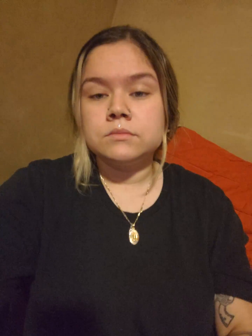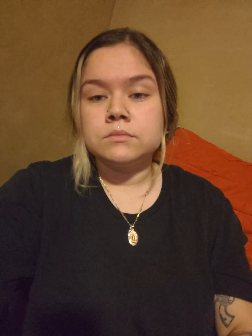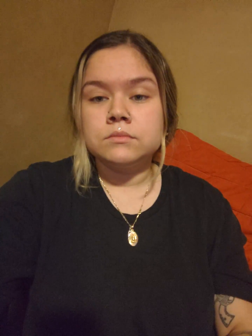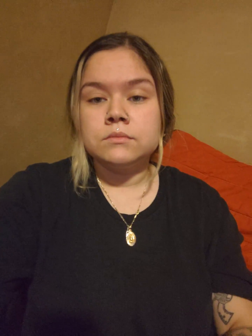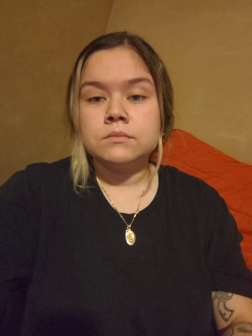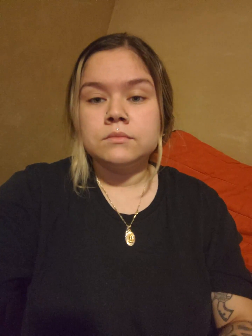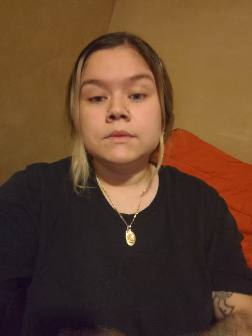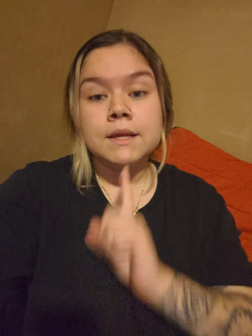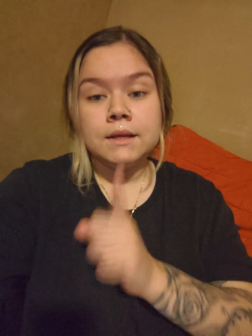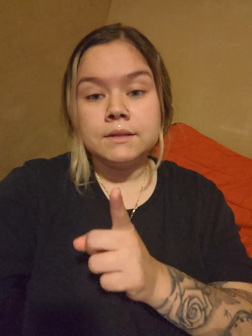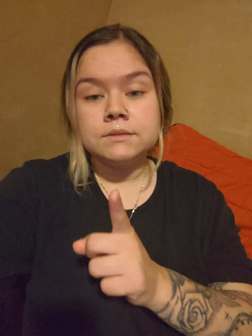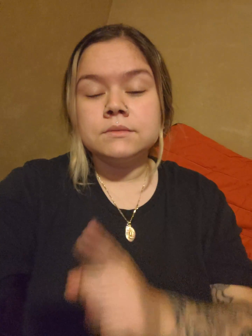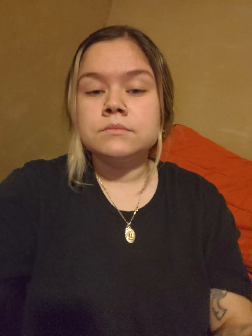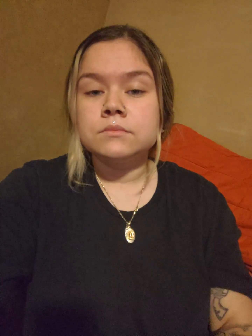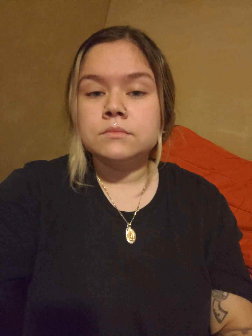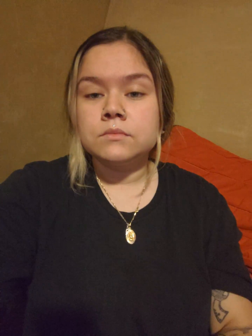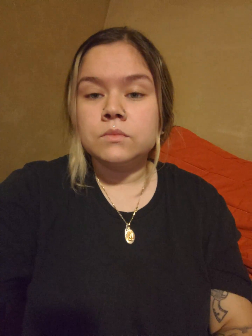is